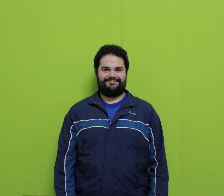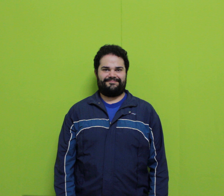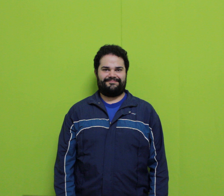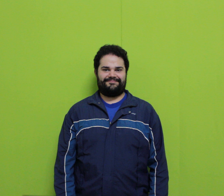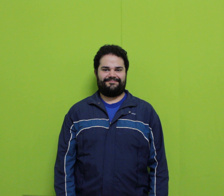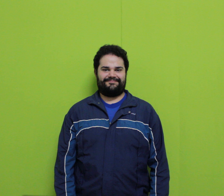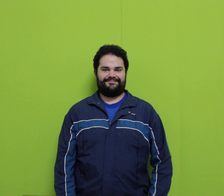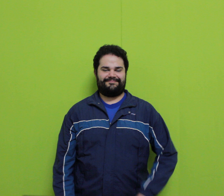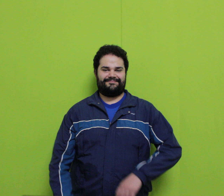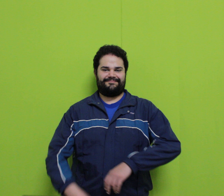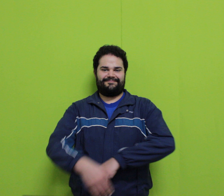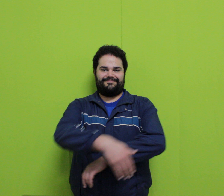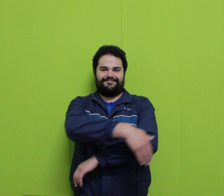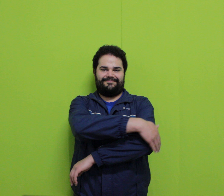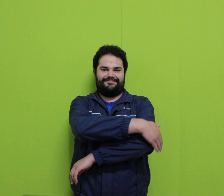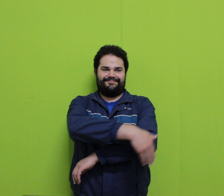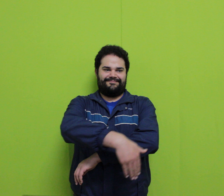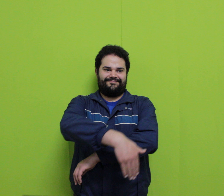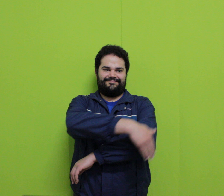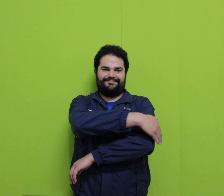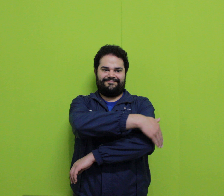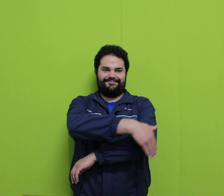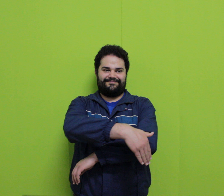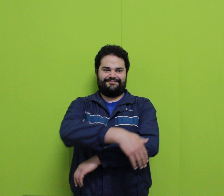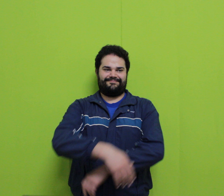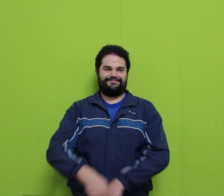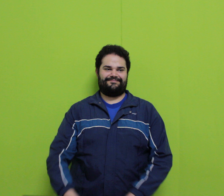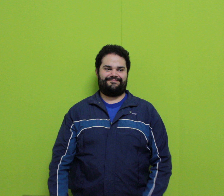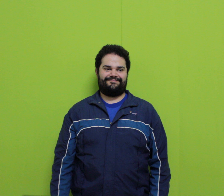esquina